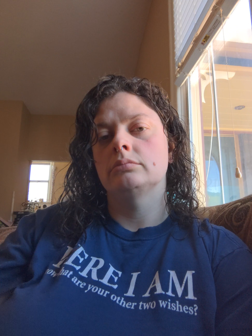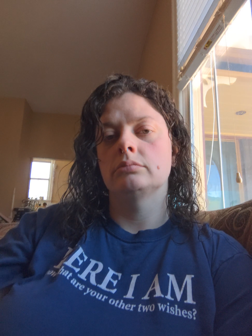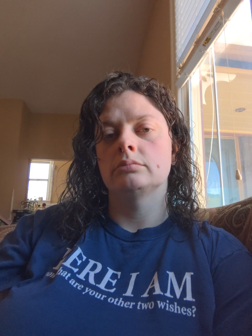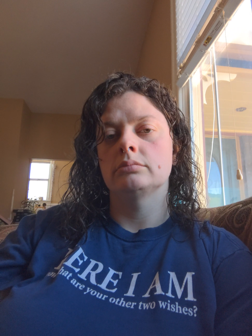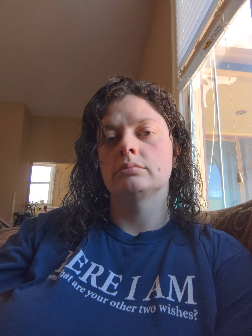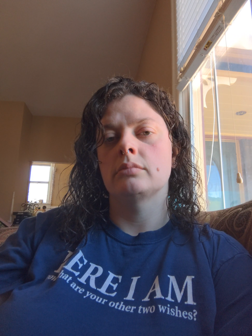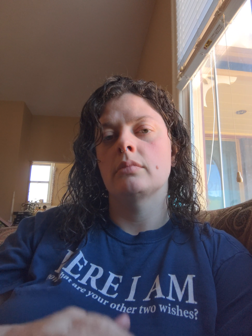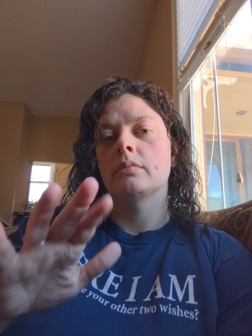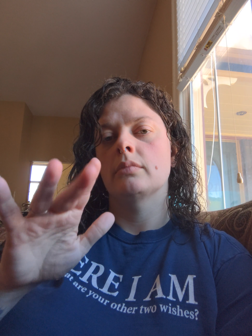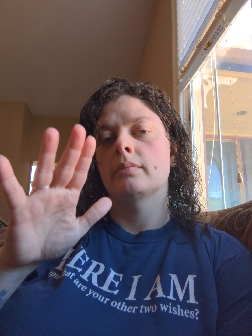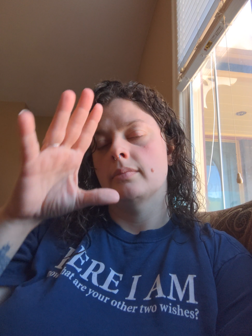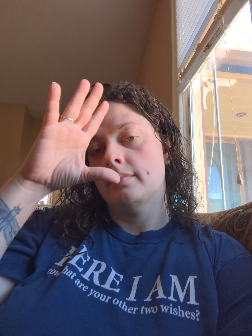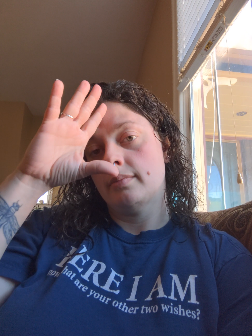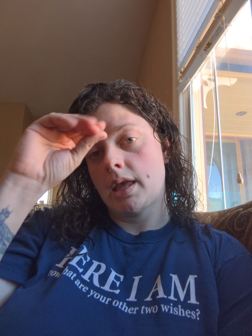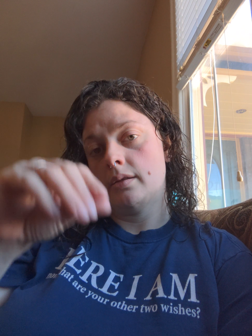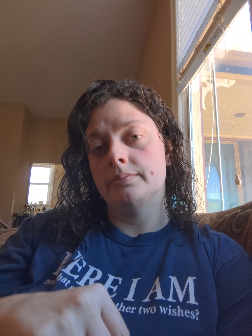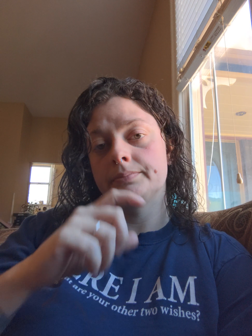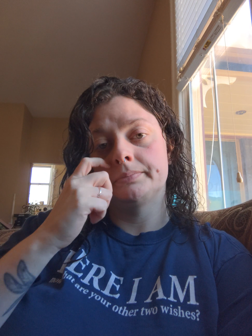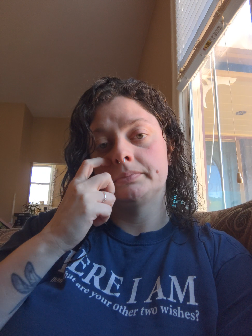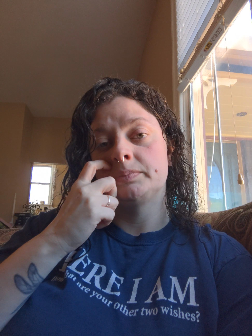man